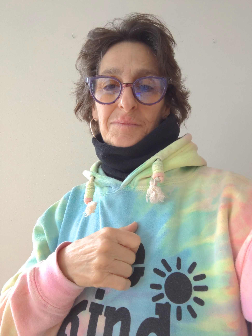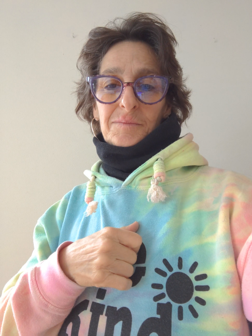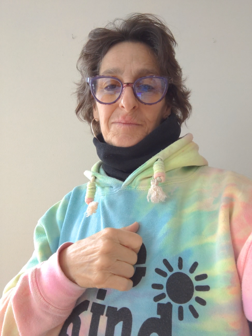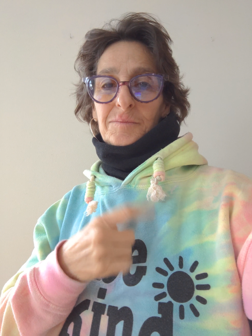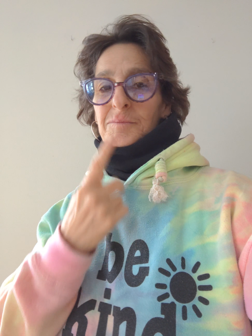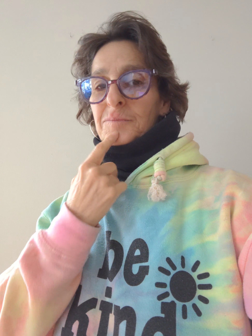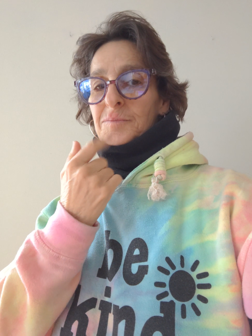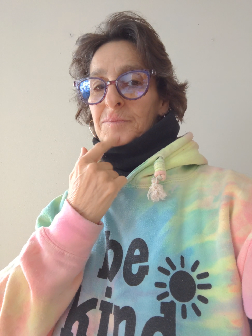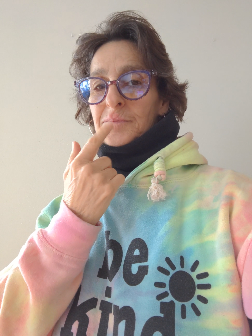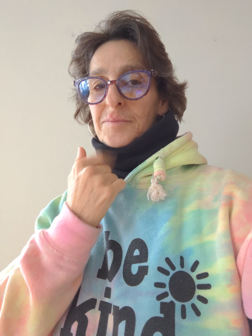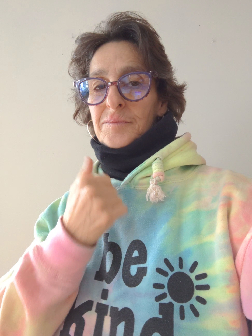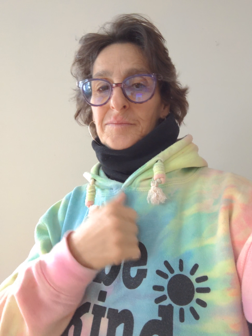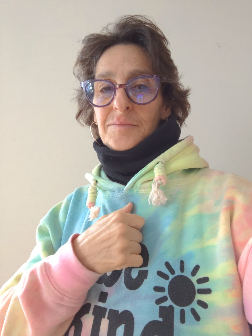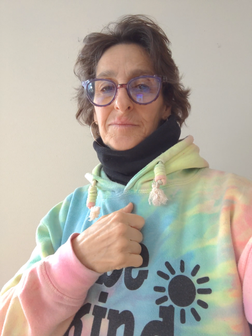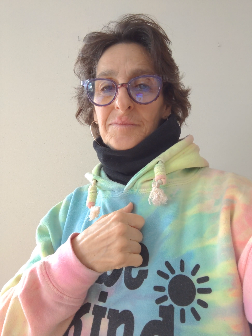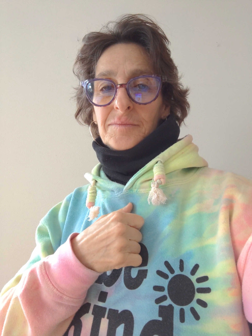red